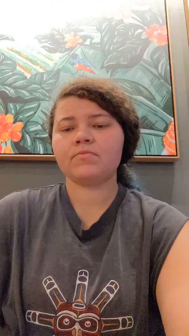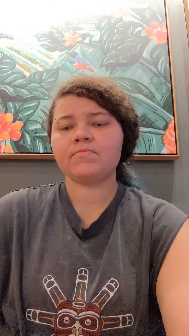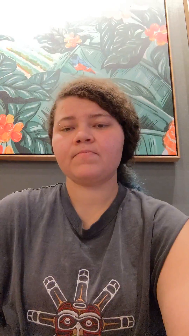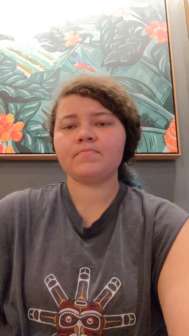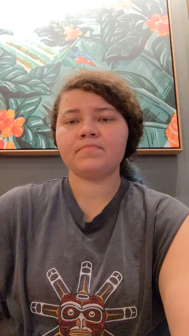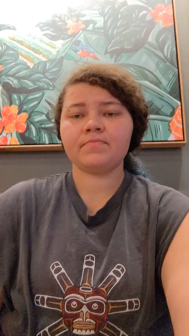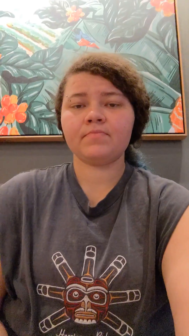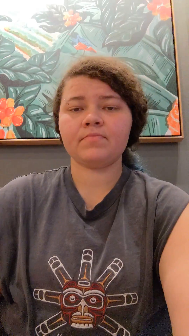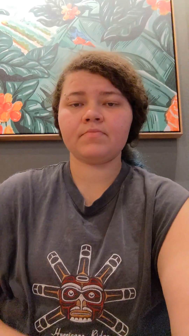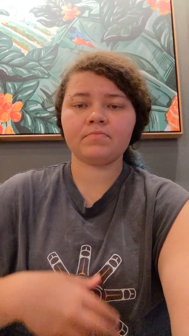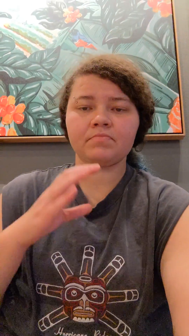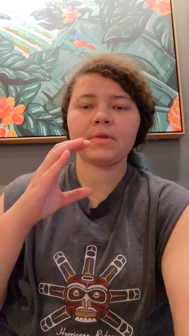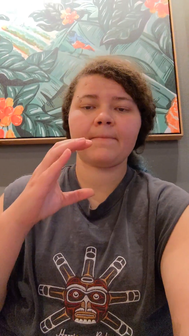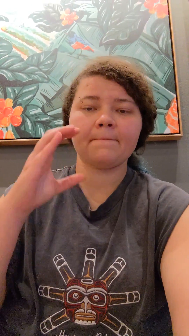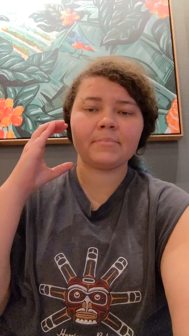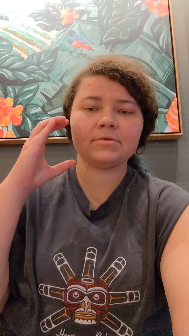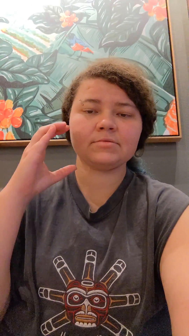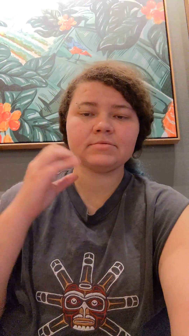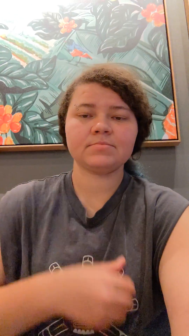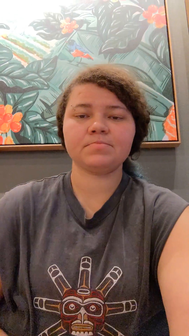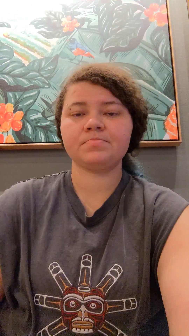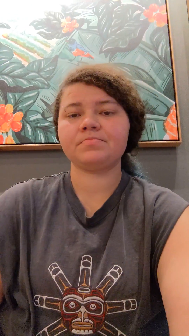bus